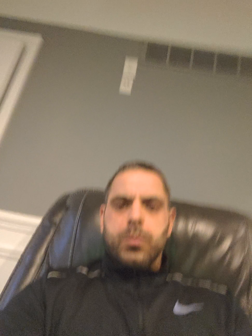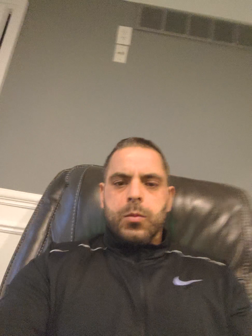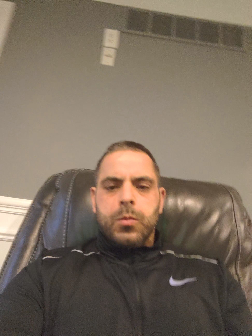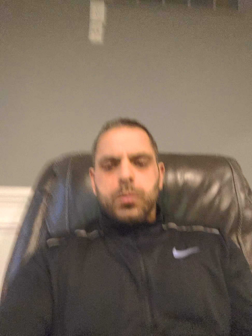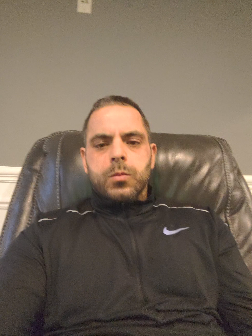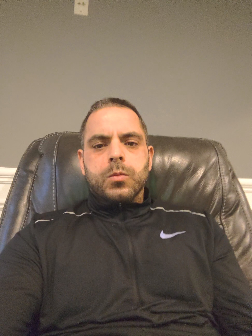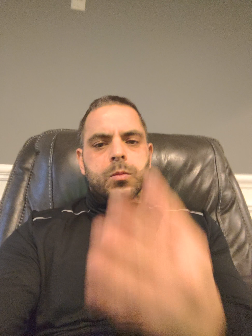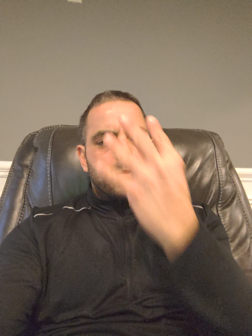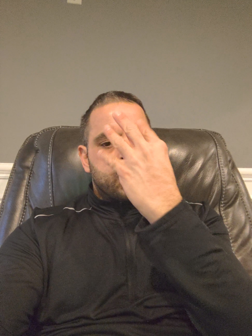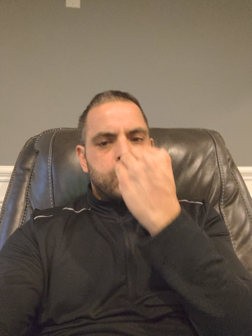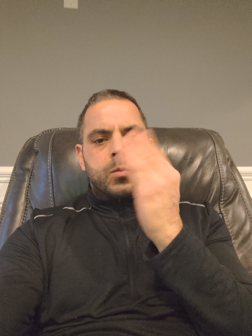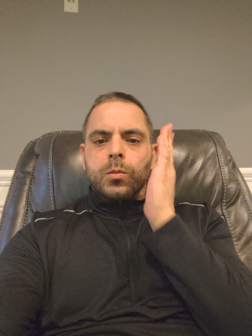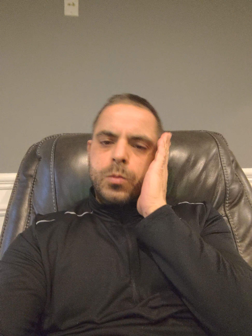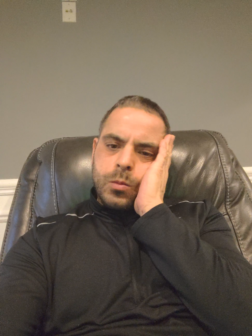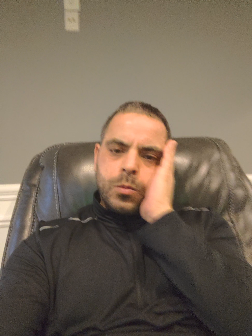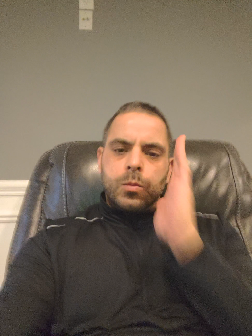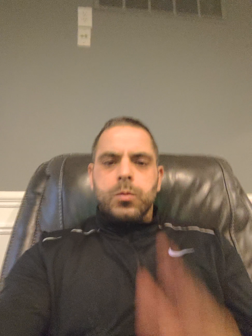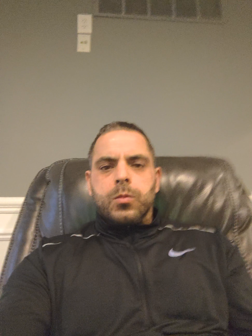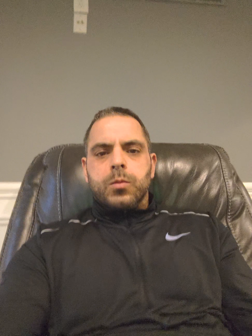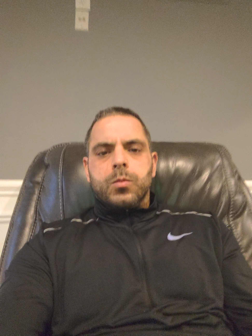nap